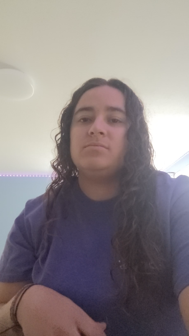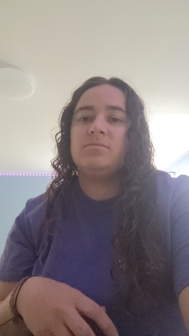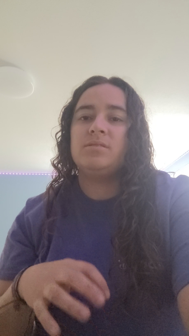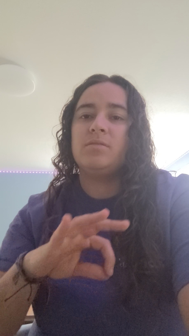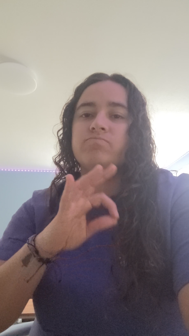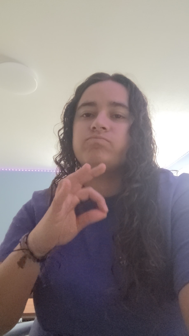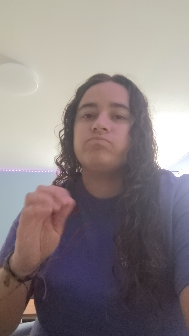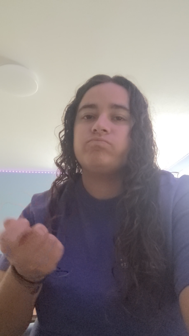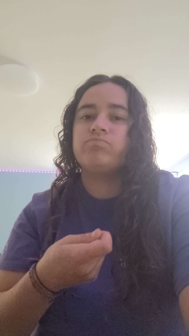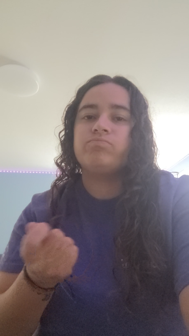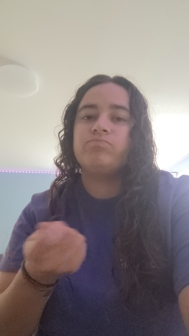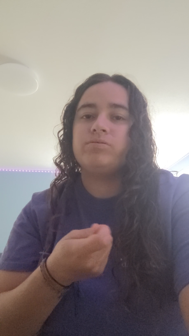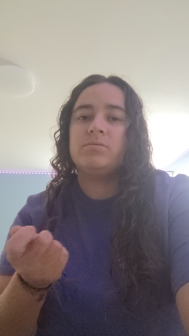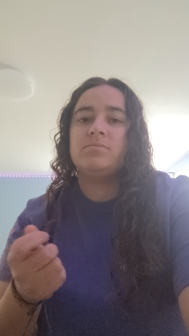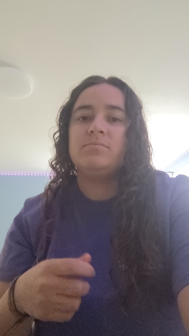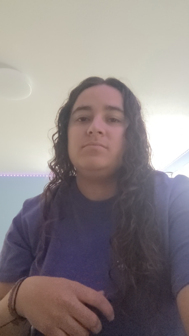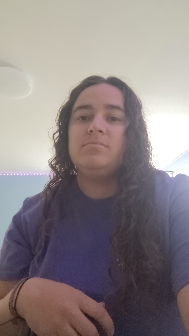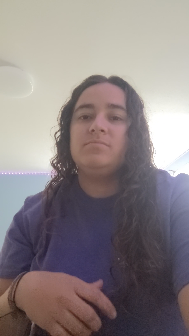hose